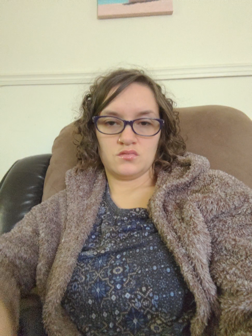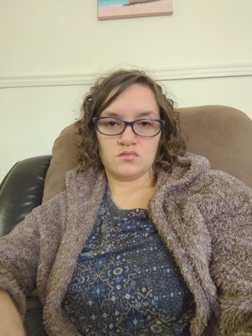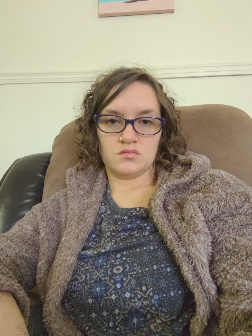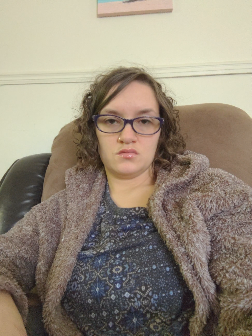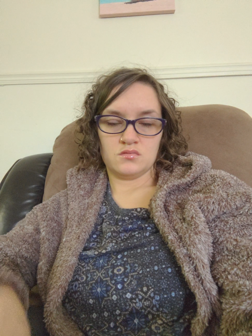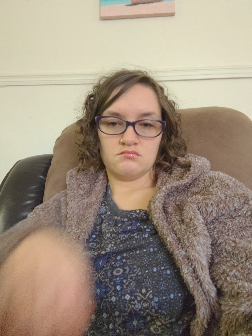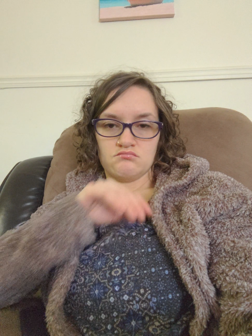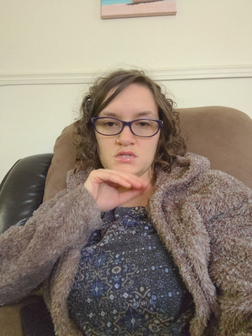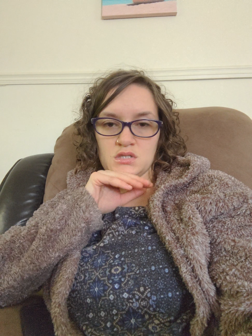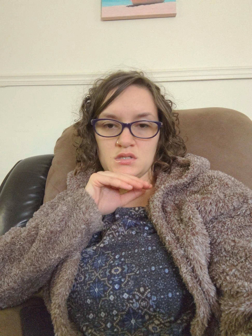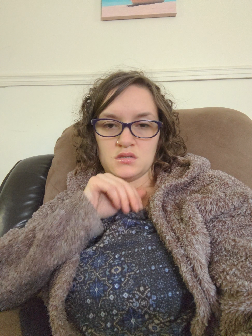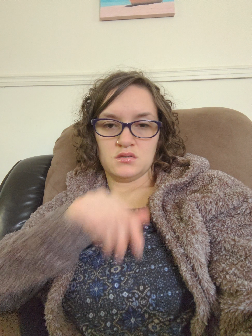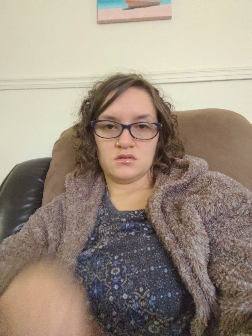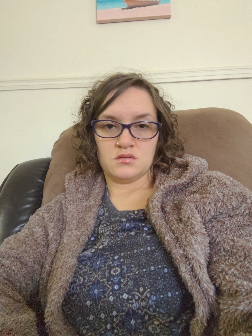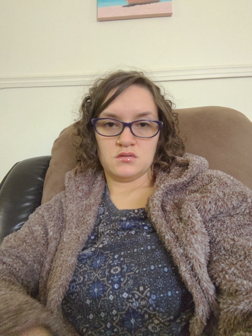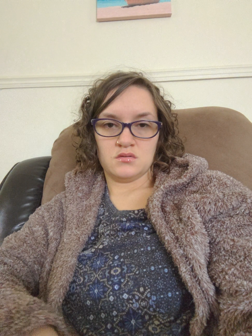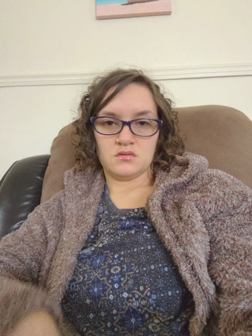pig